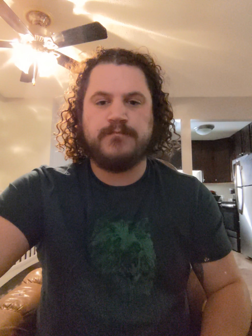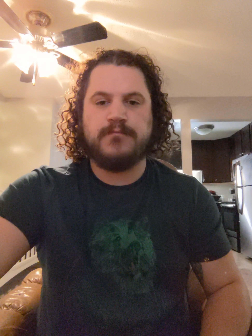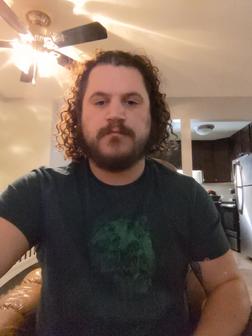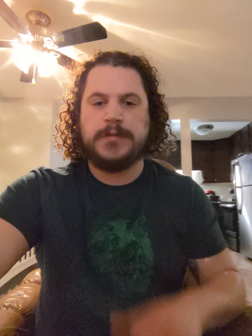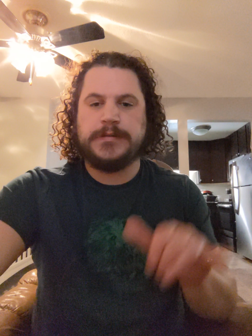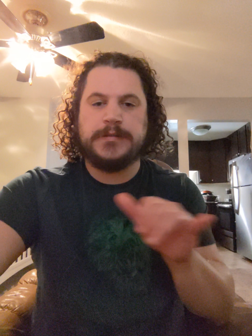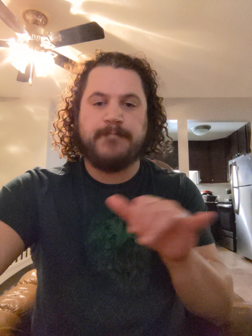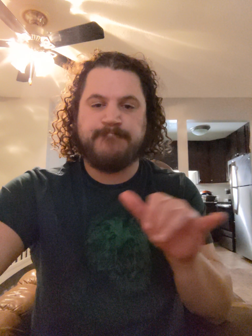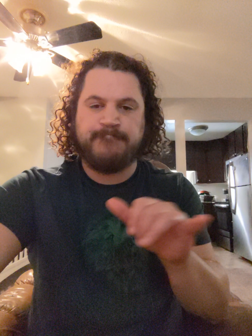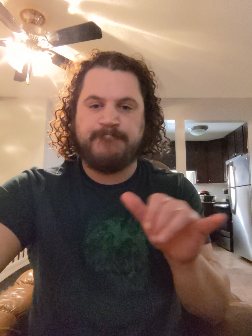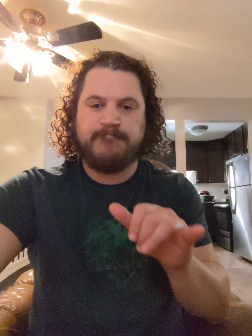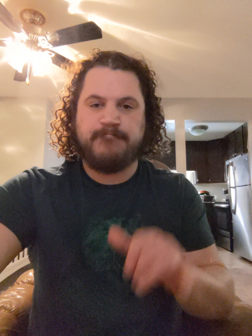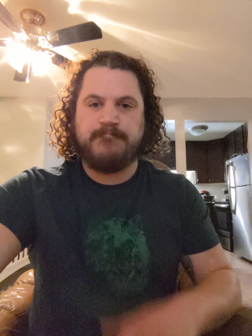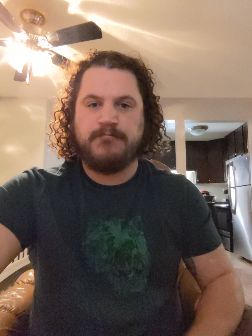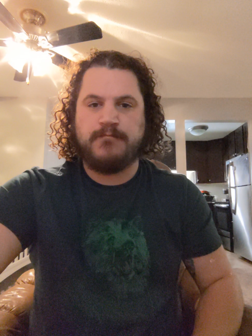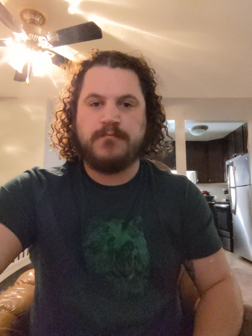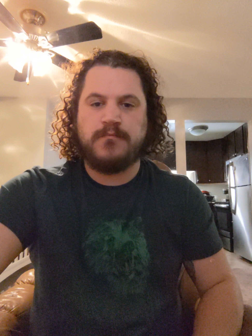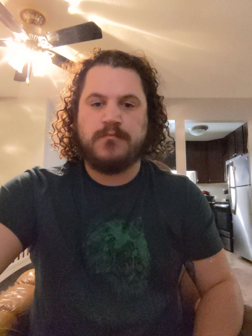same